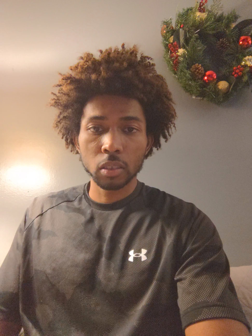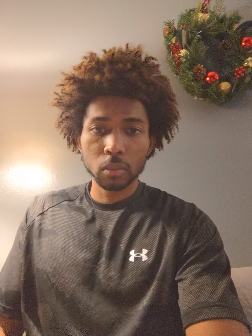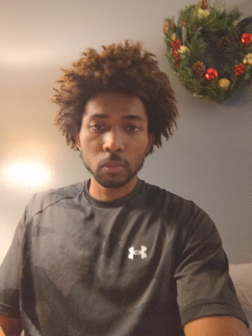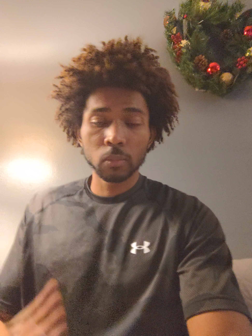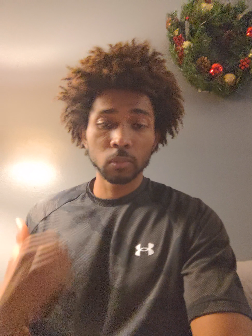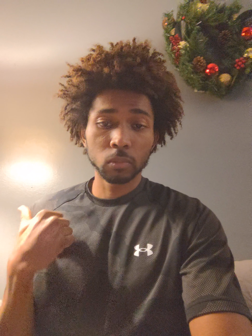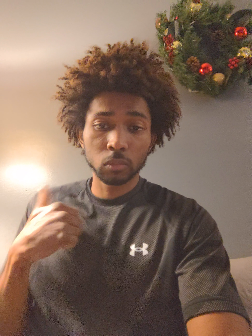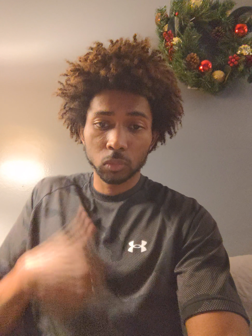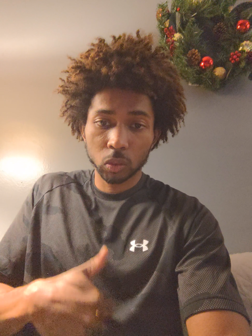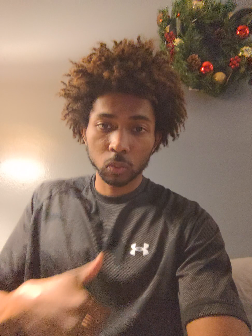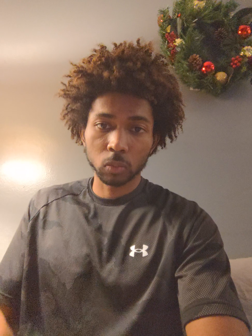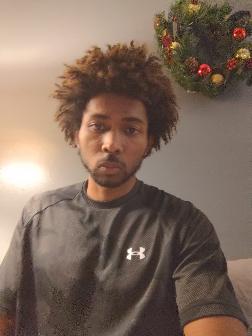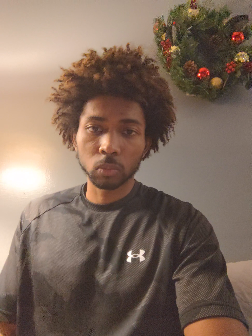jacket